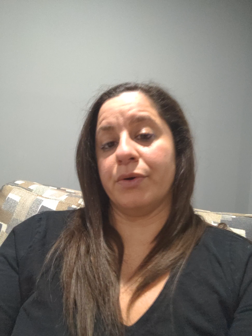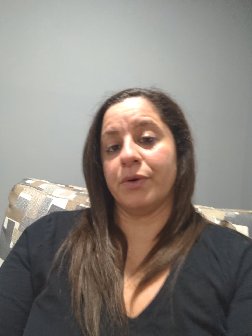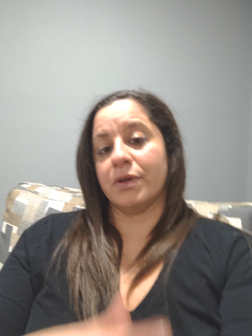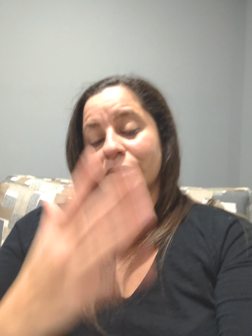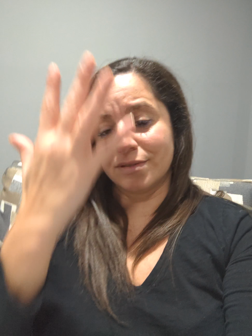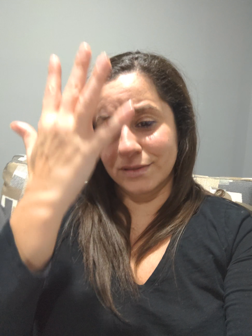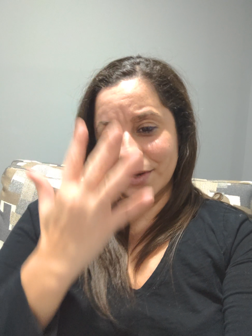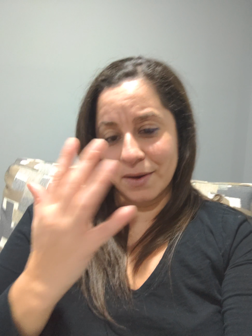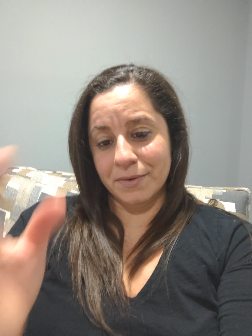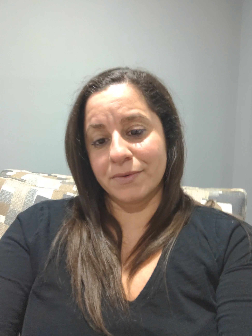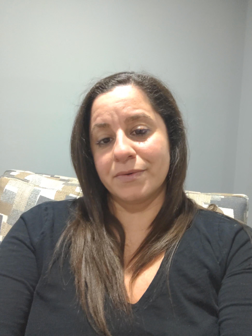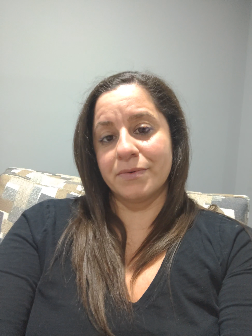sad